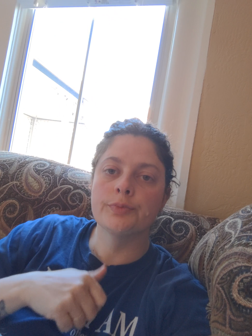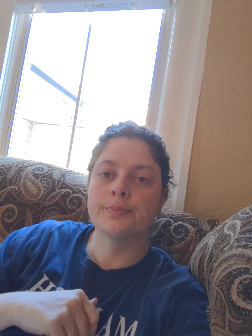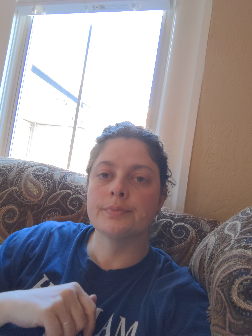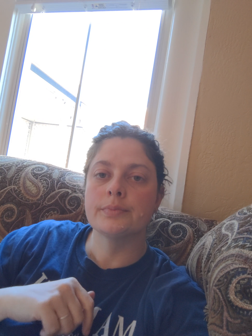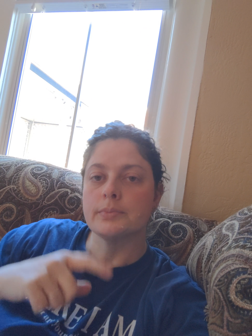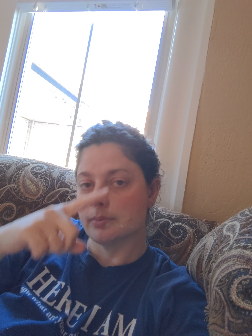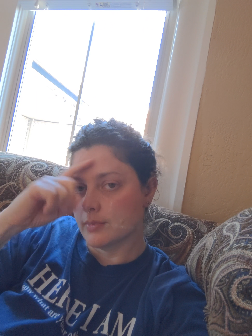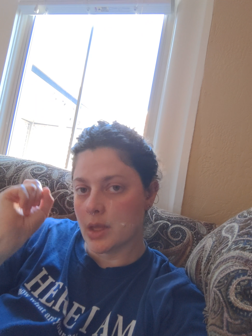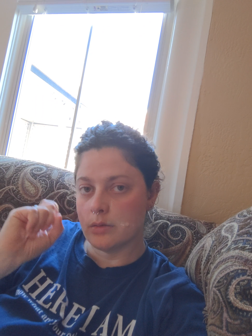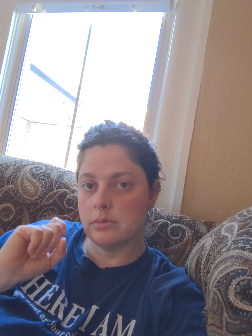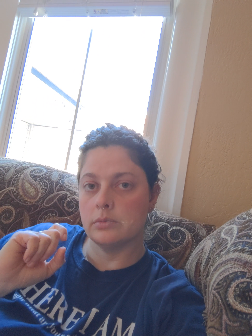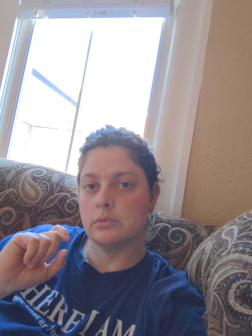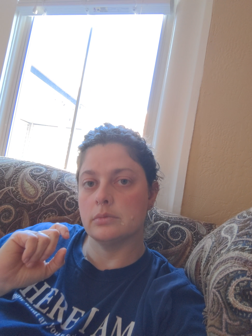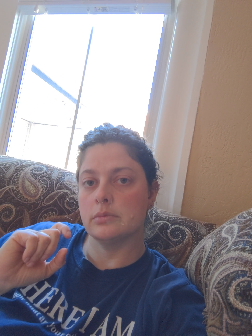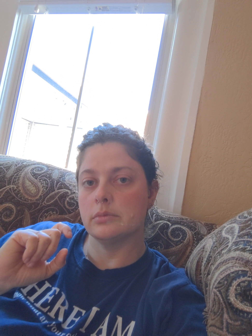because